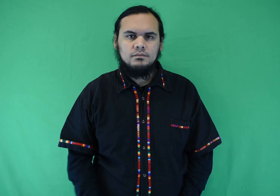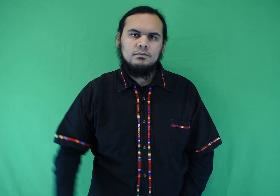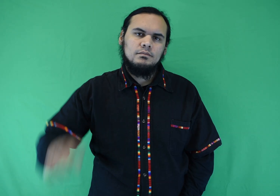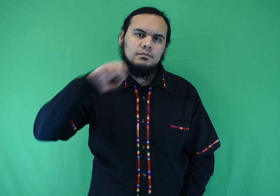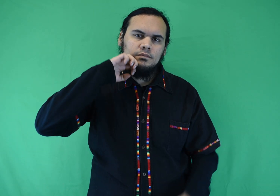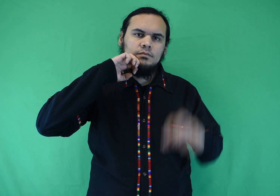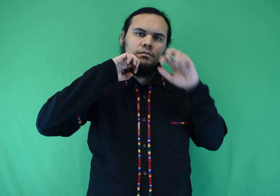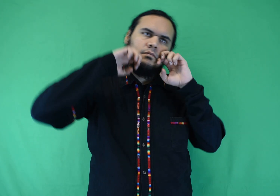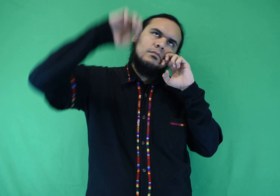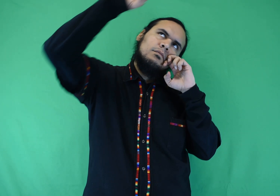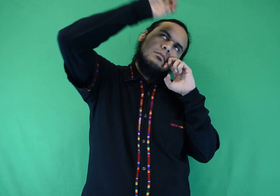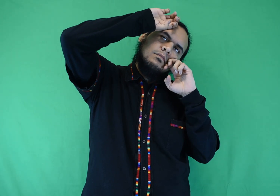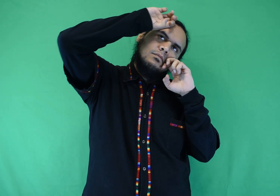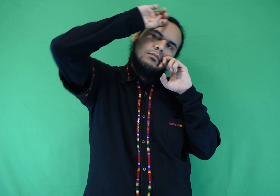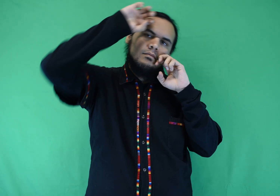temperatura